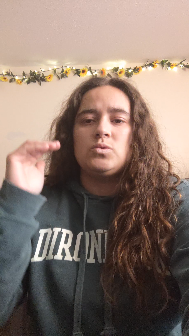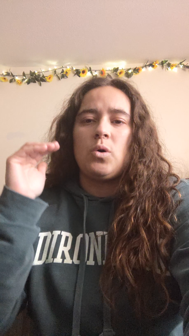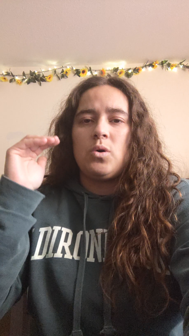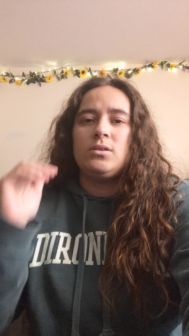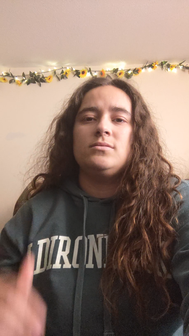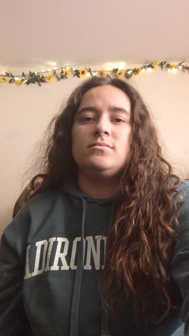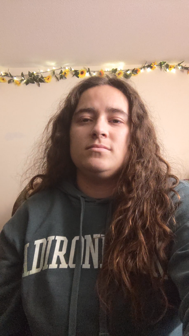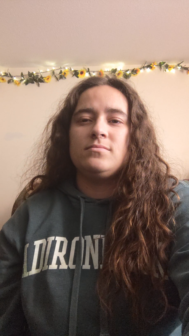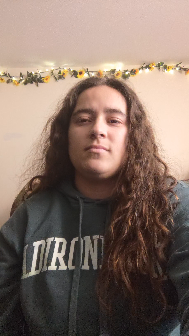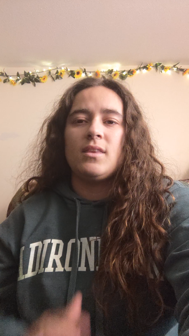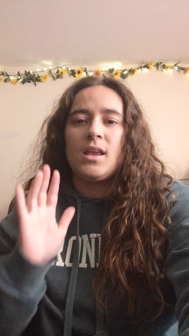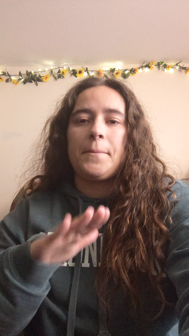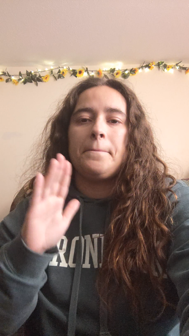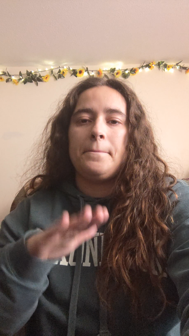clap